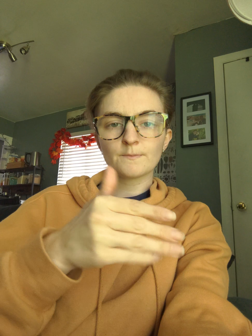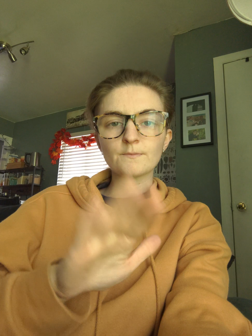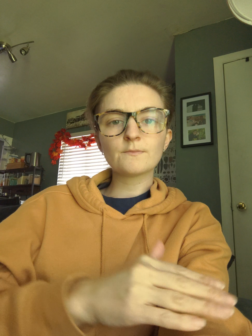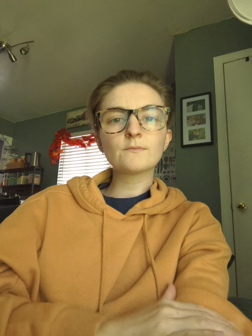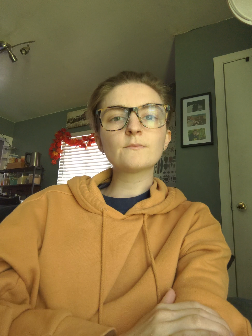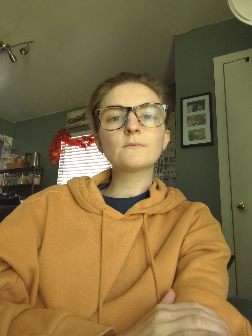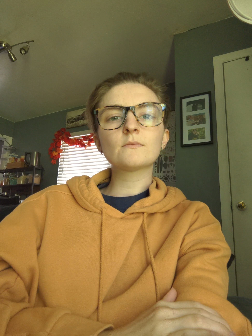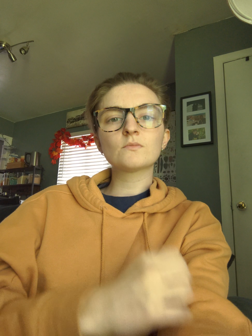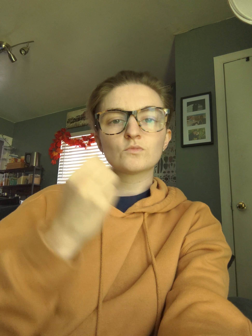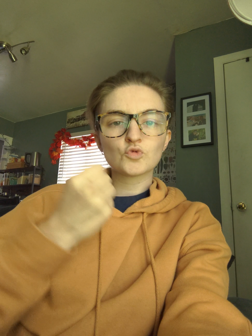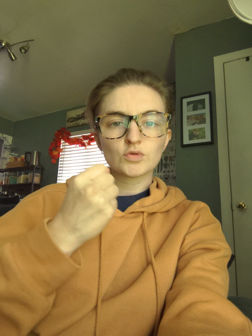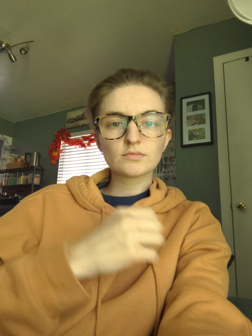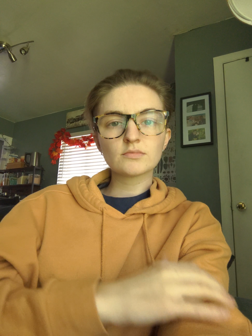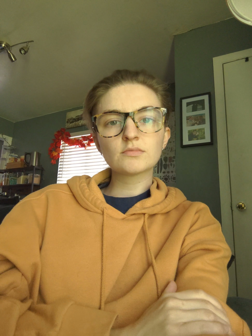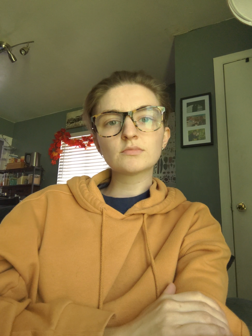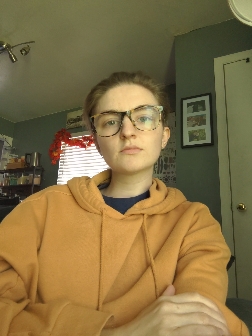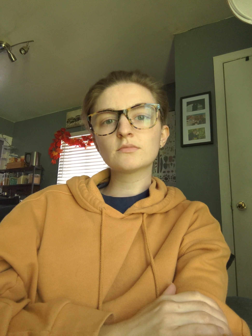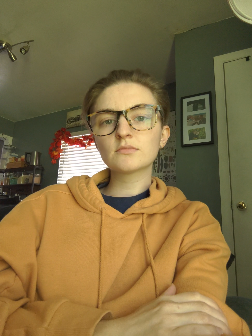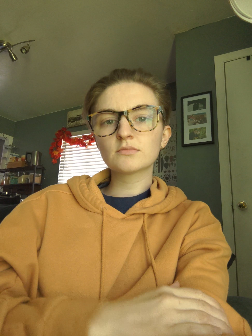shake